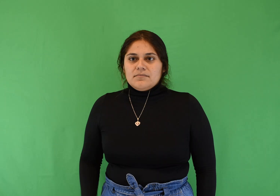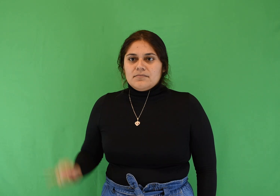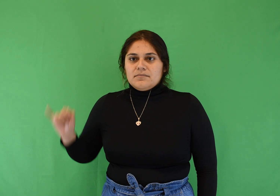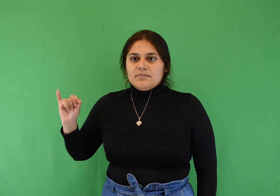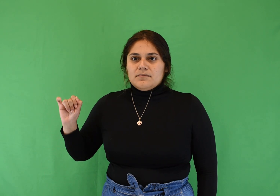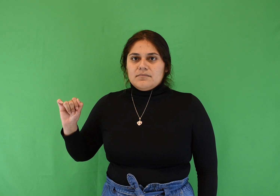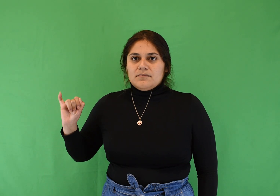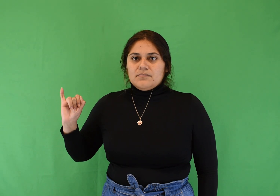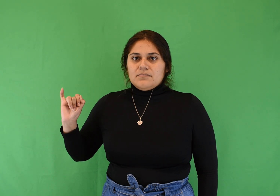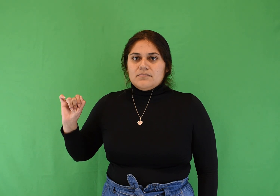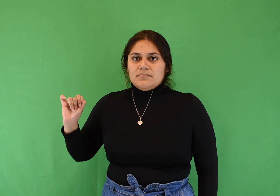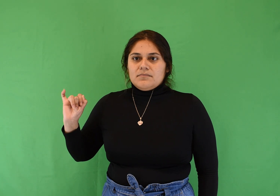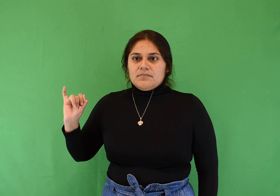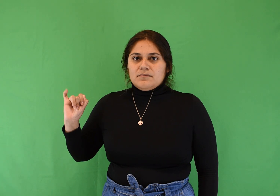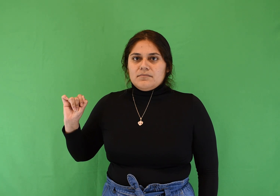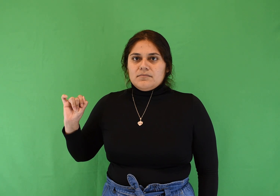sí